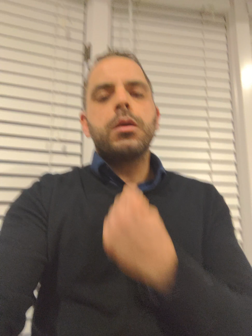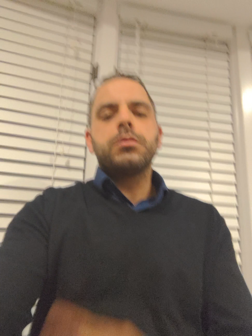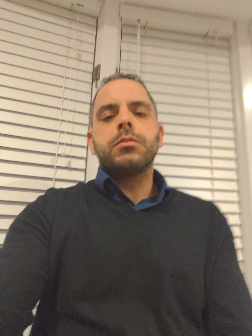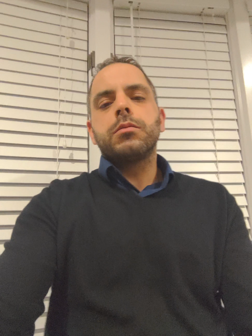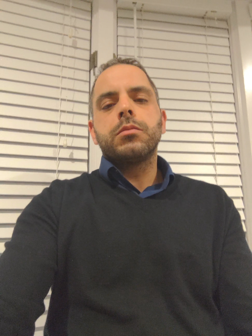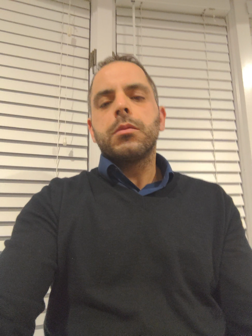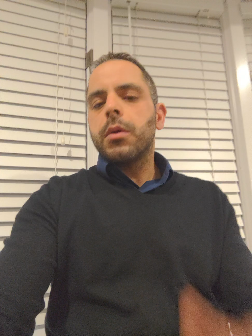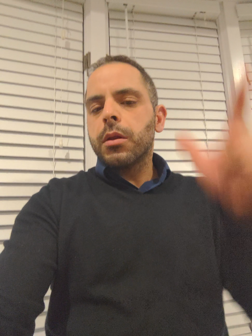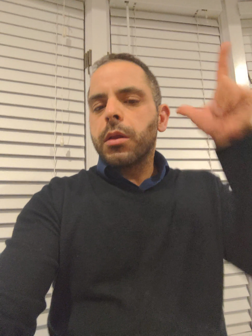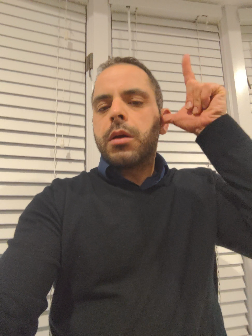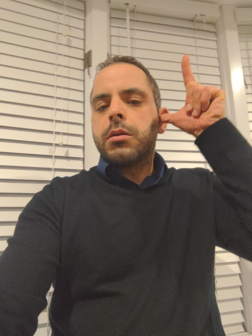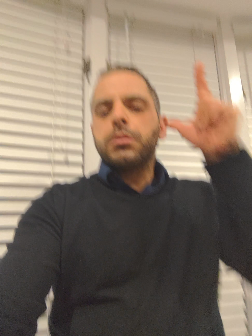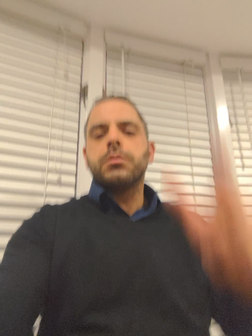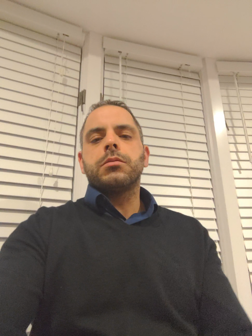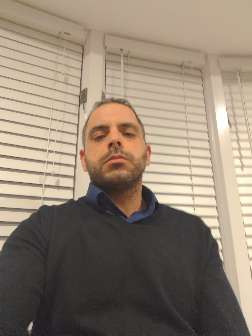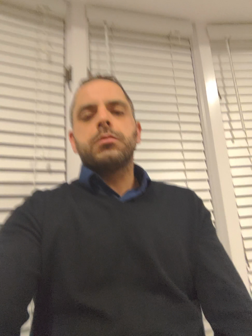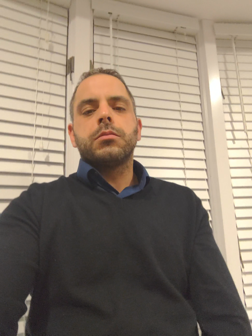listen